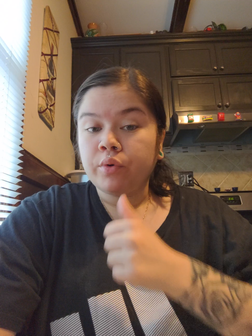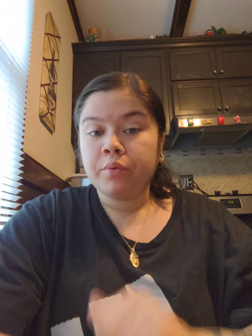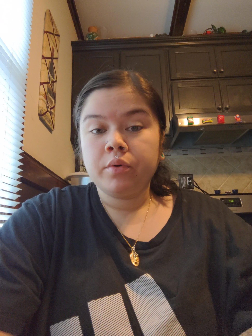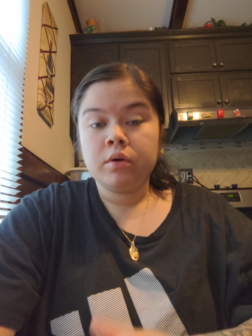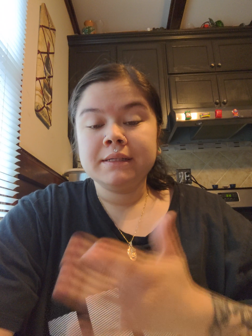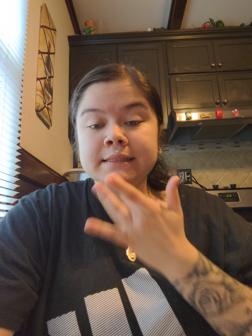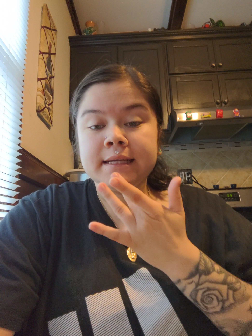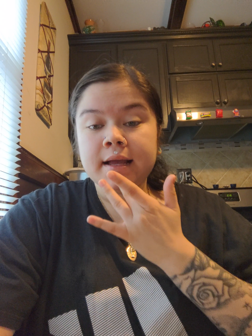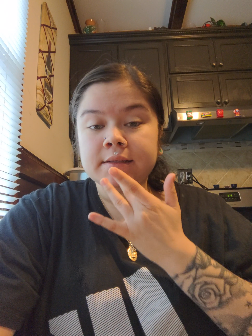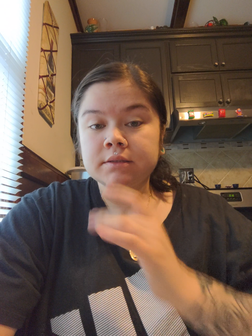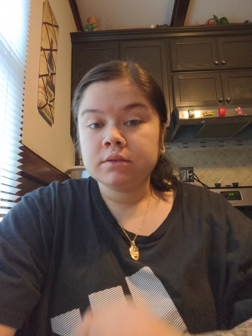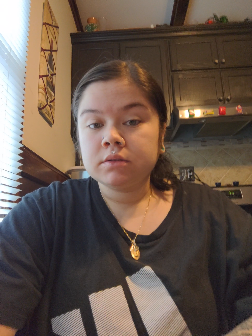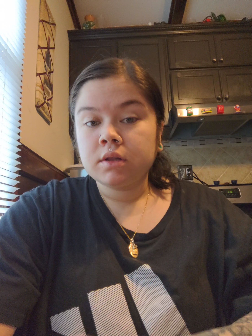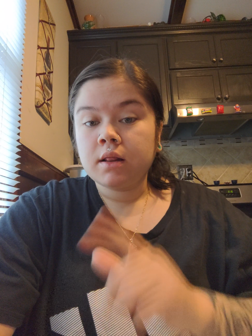taste